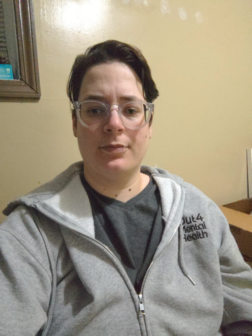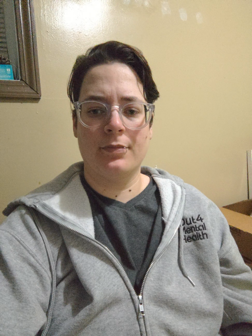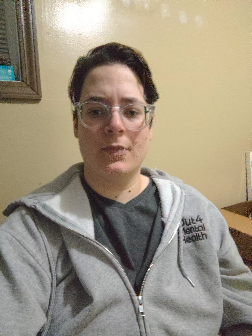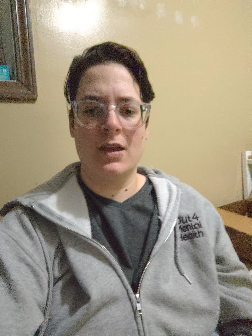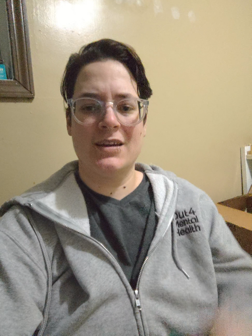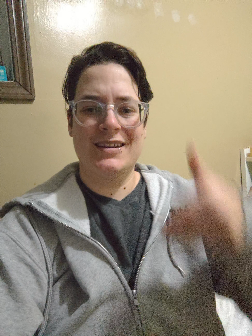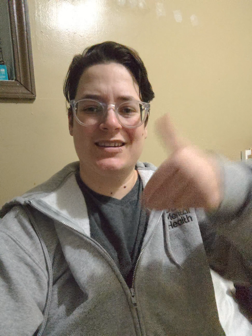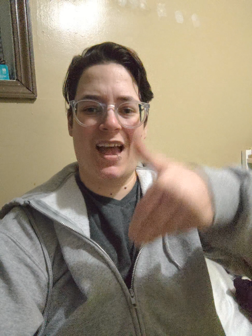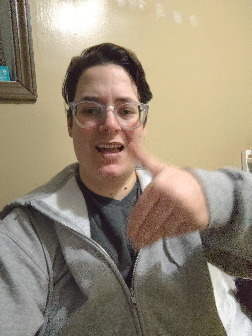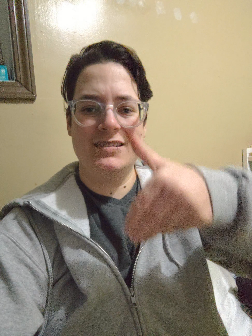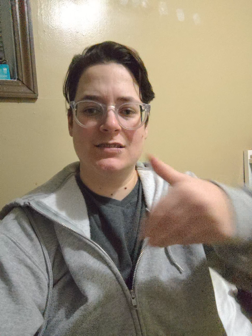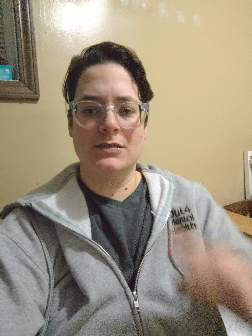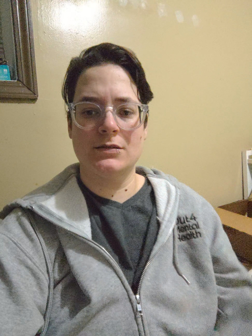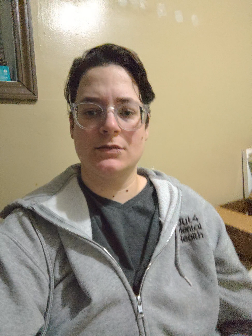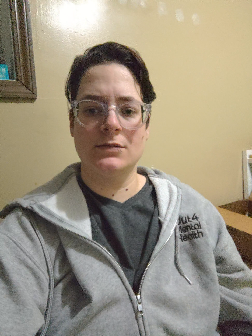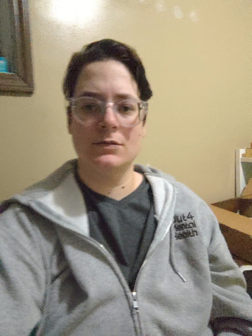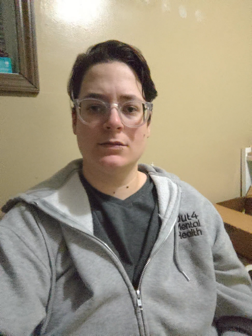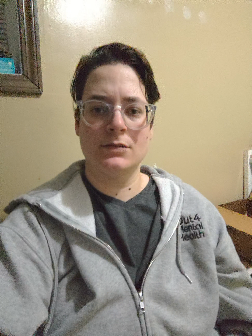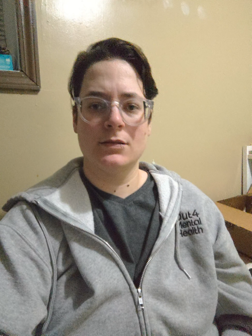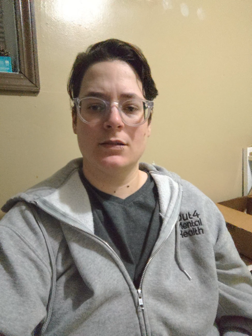night